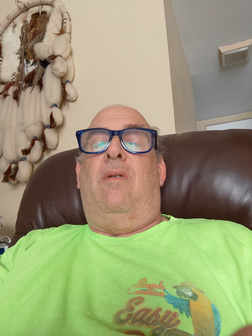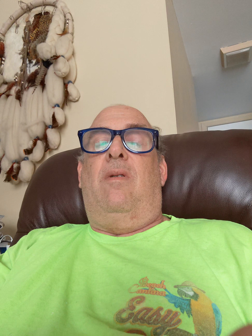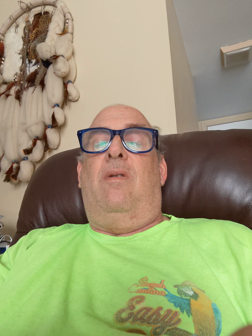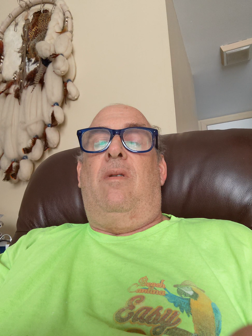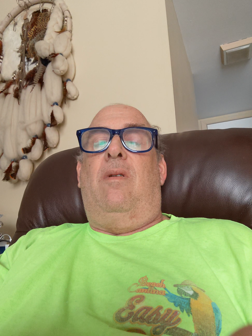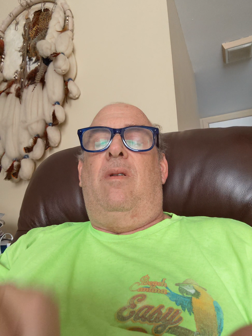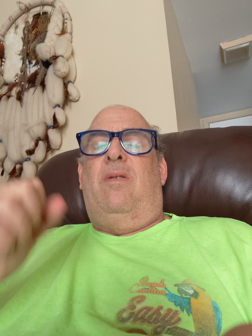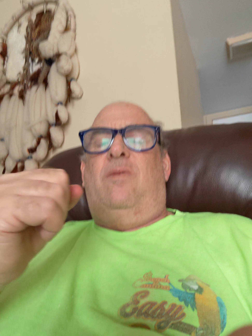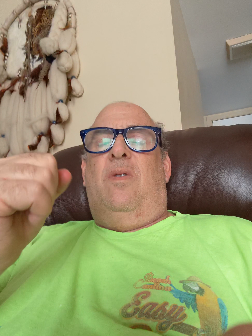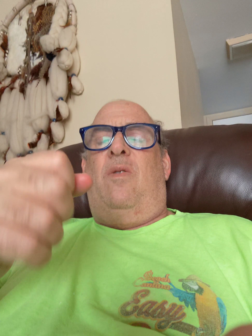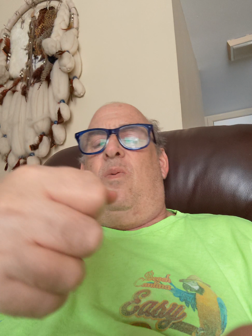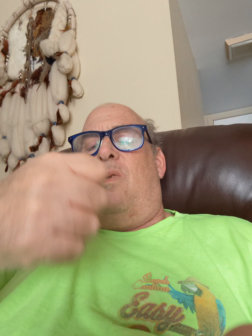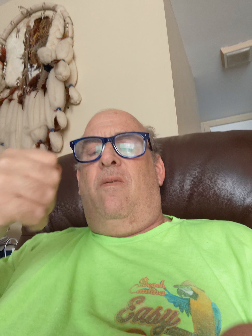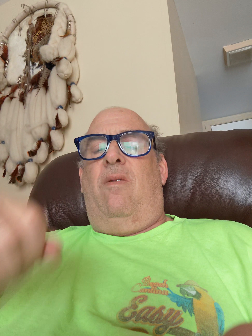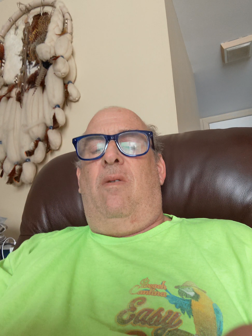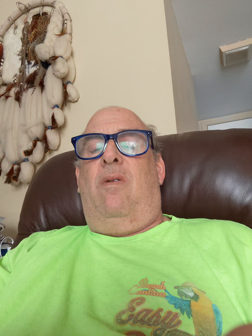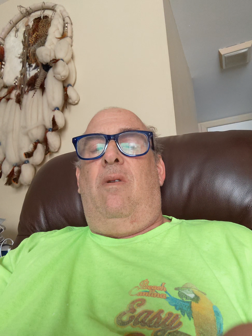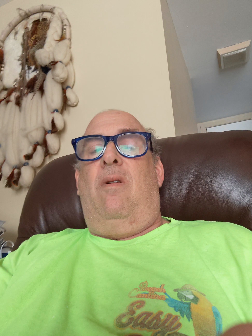refrigerator